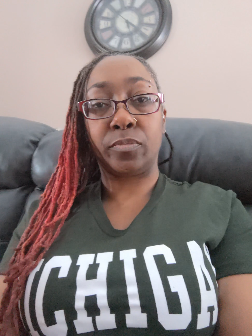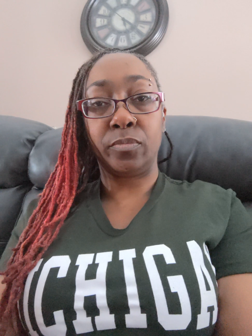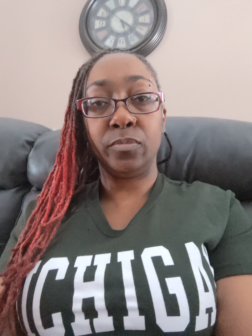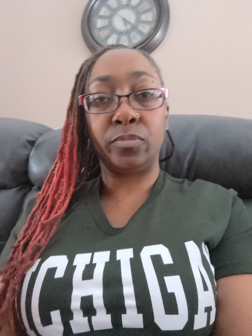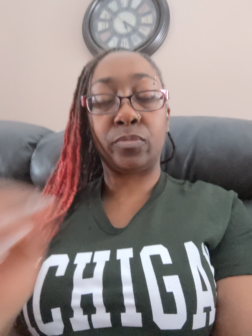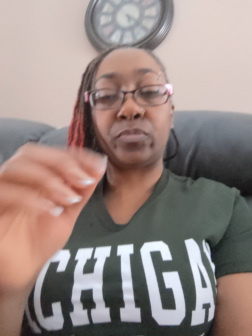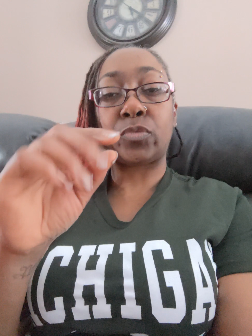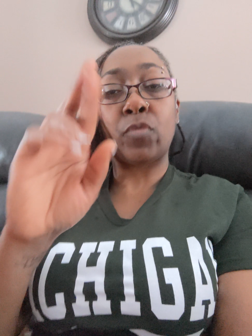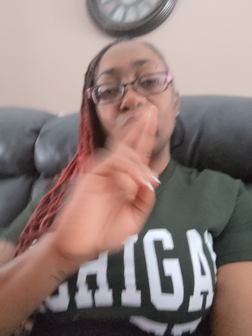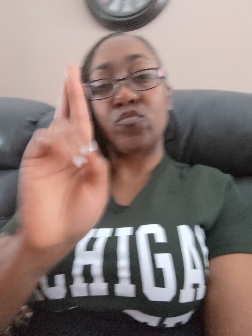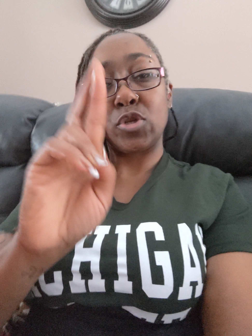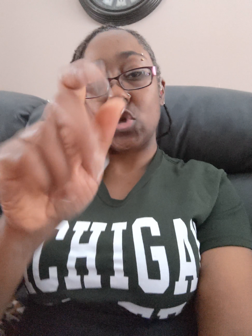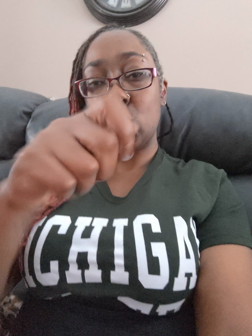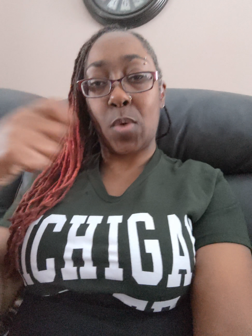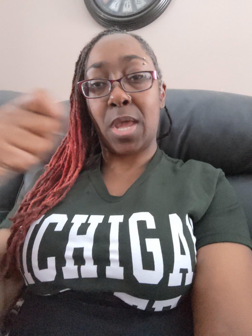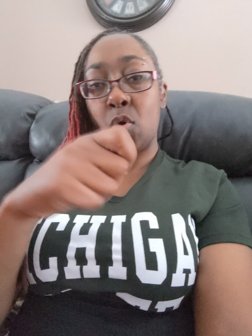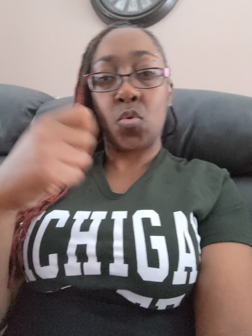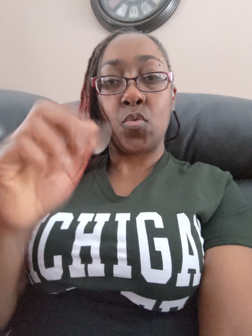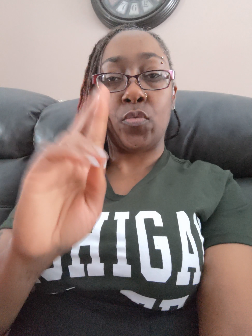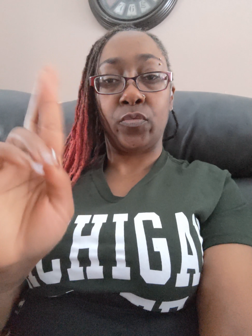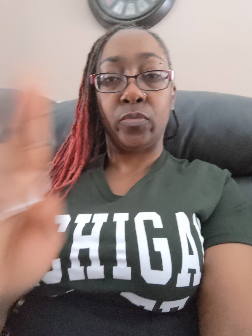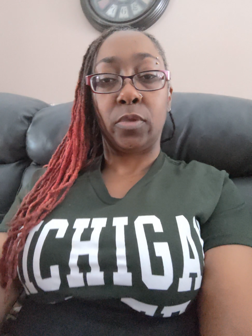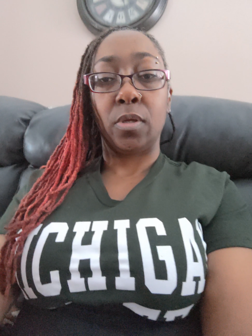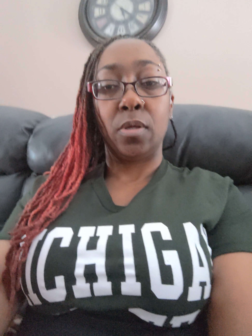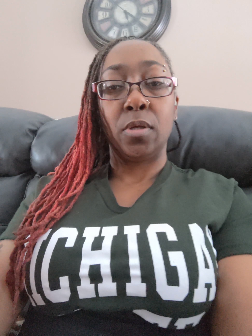refrigerator